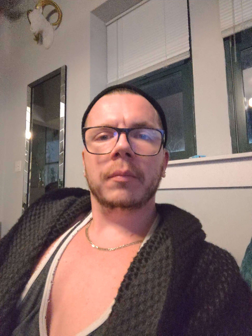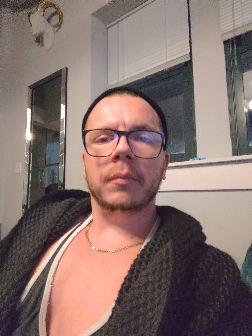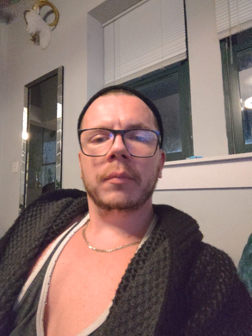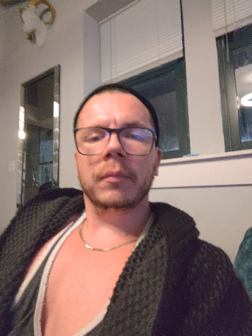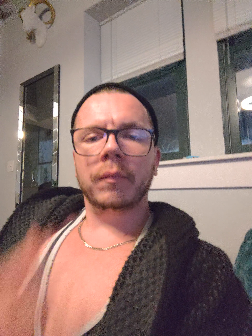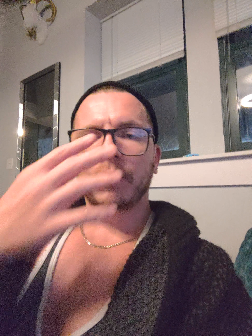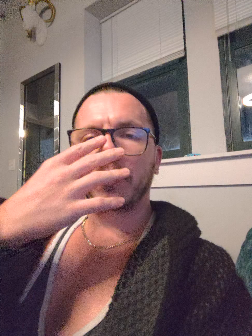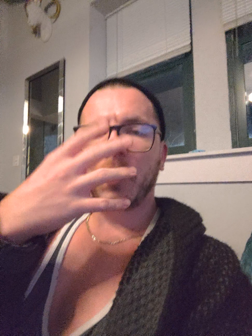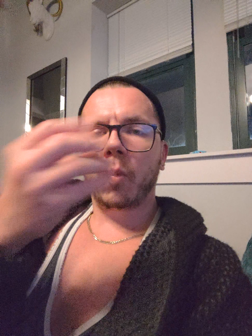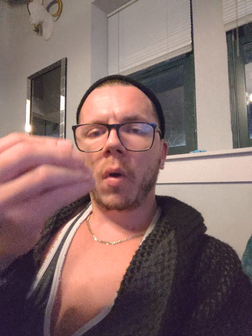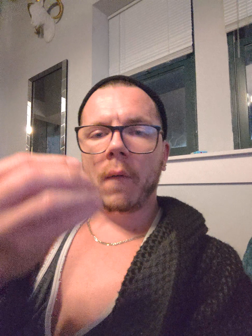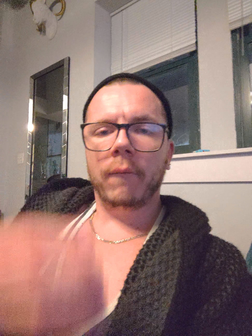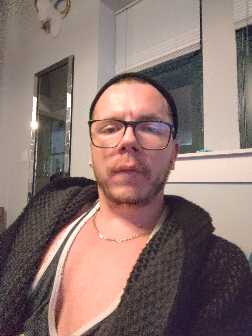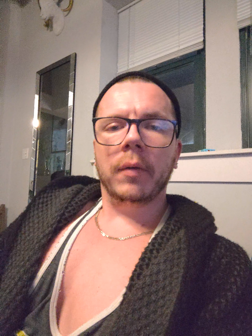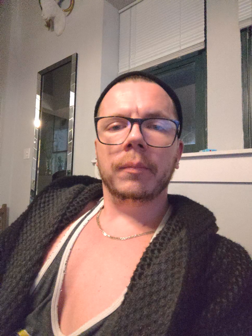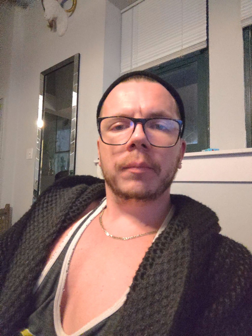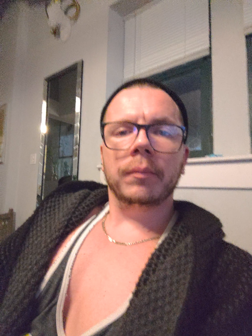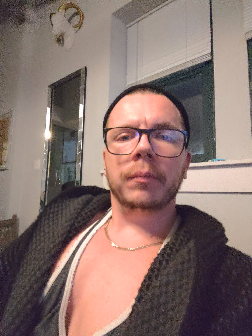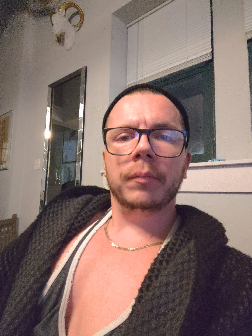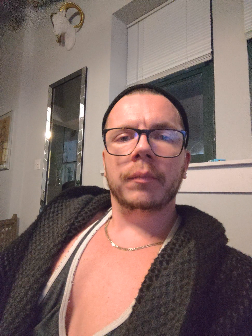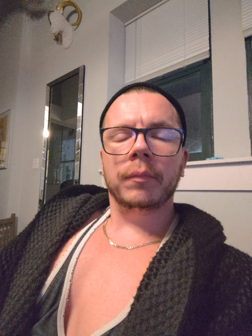wolf